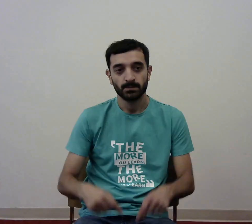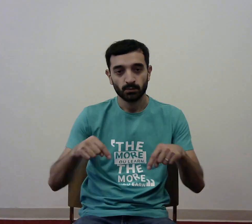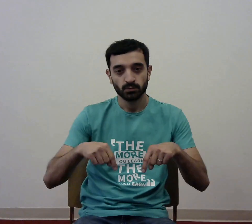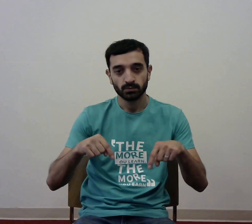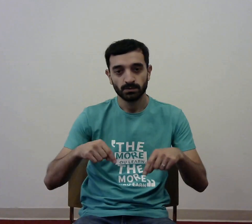burda